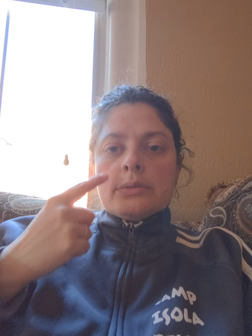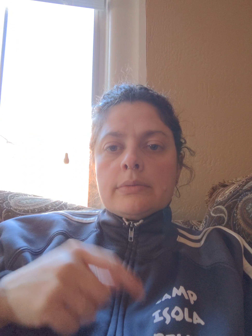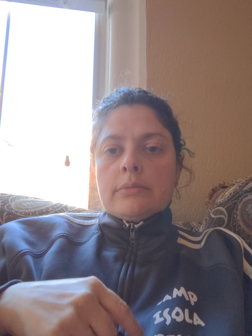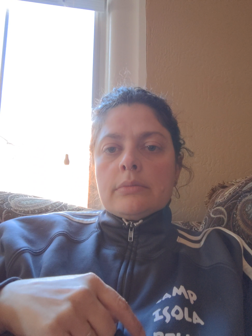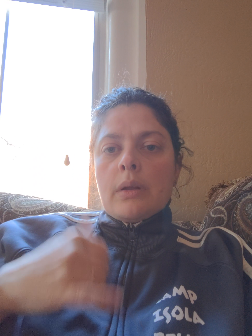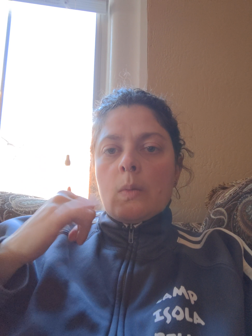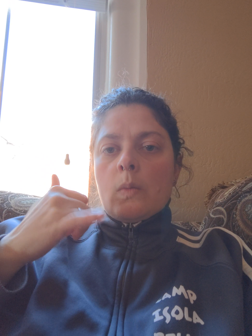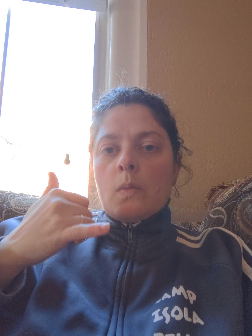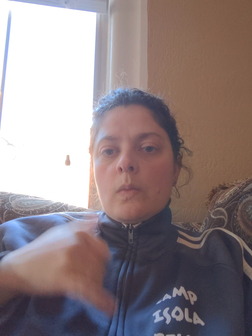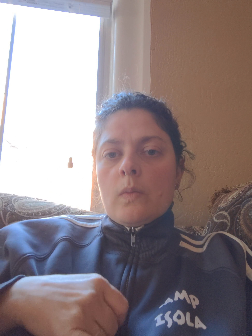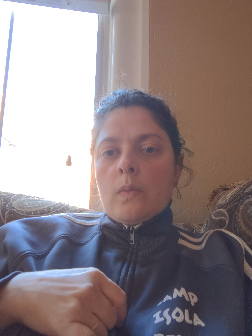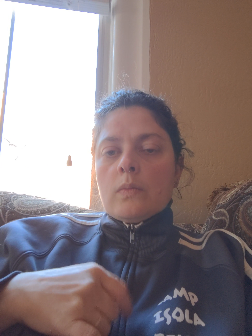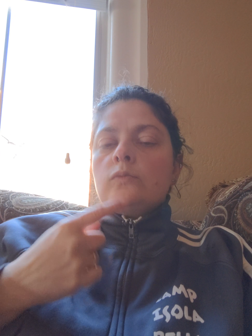yellow